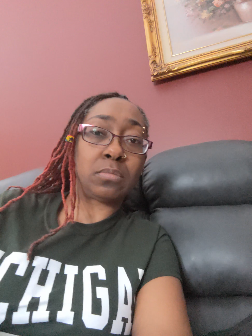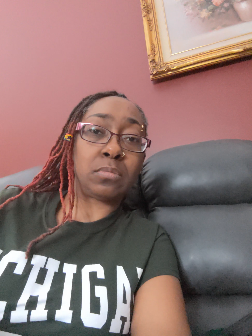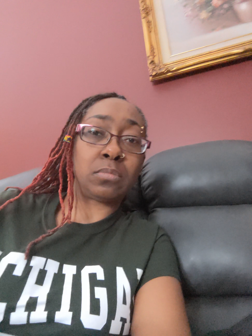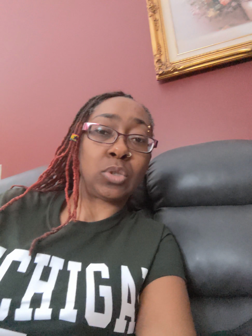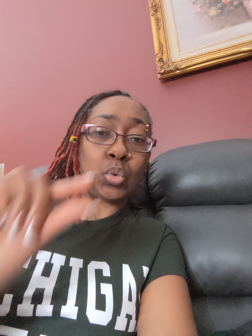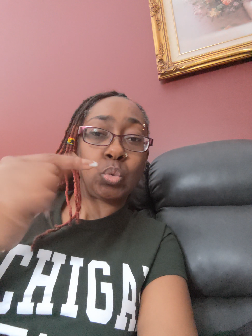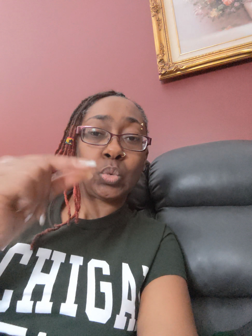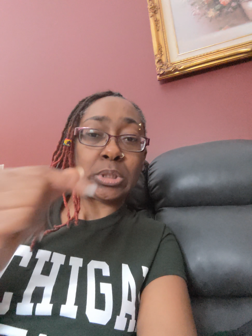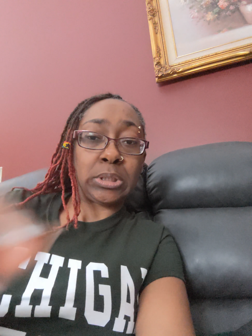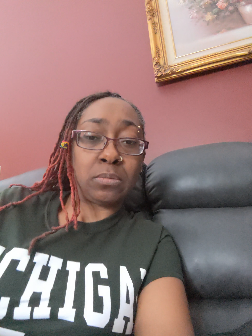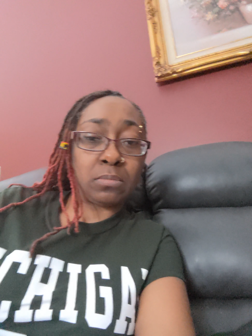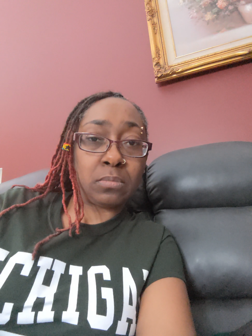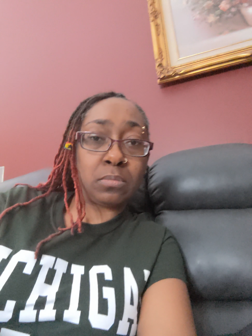green